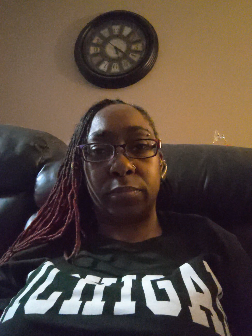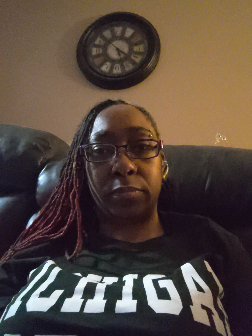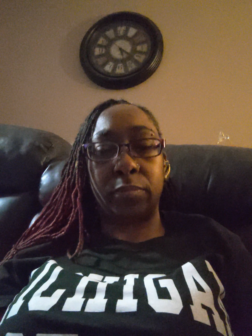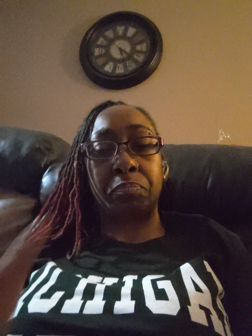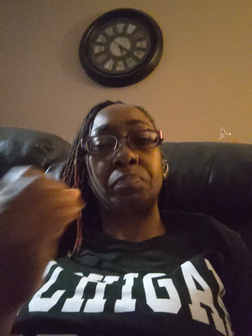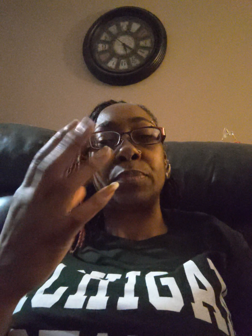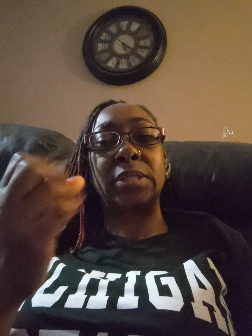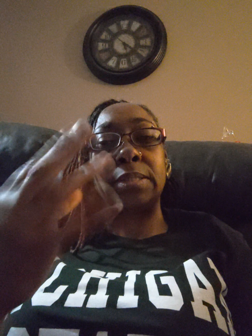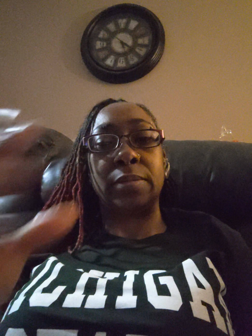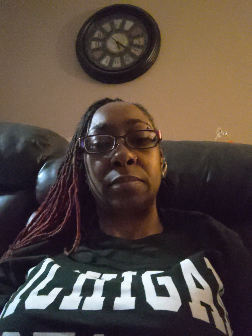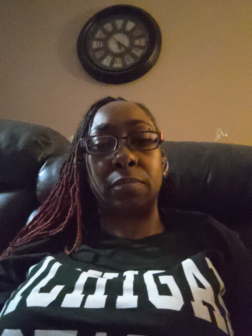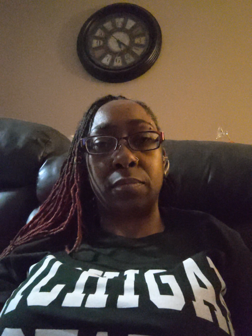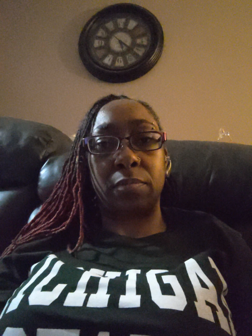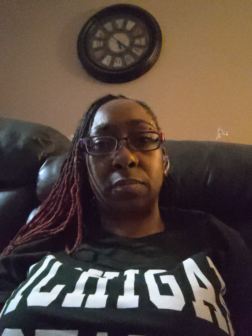many